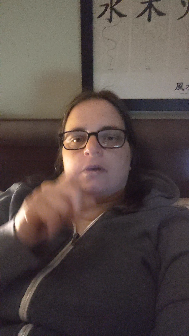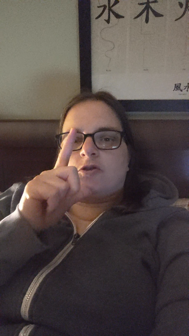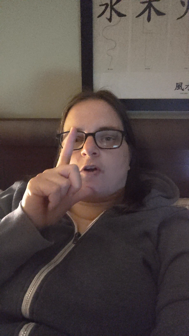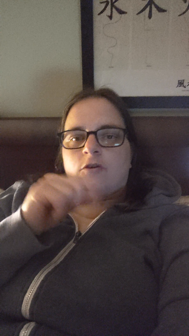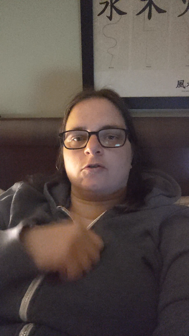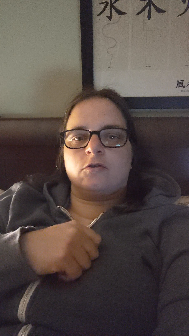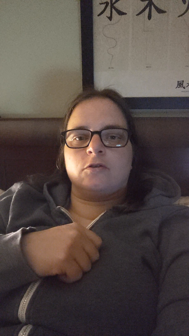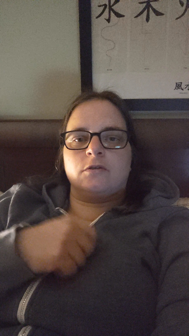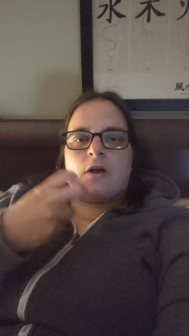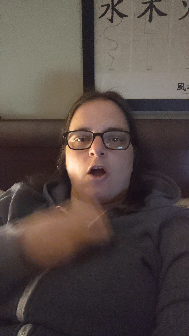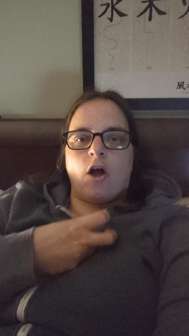hard